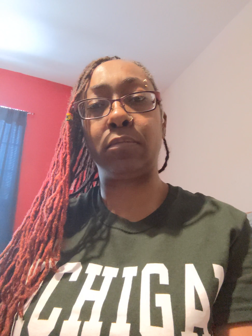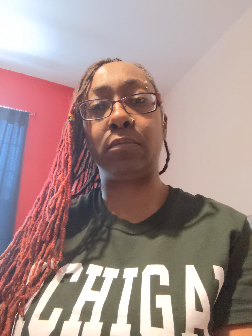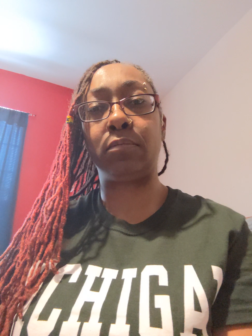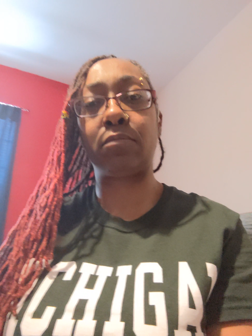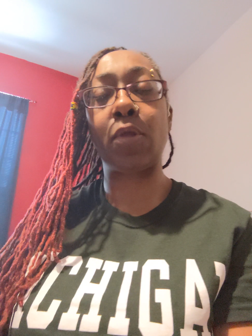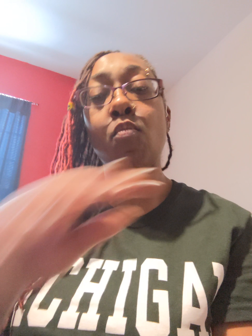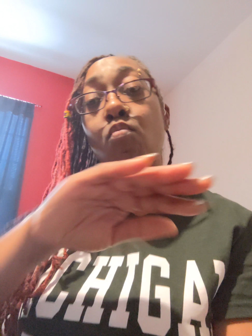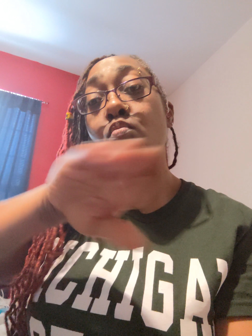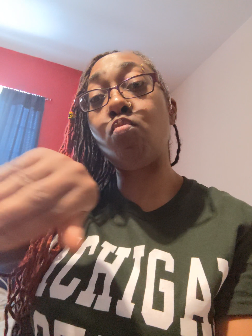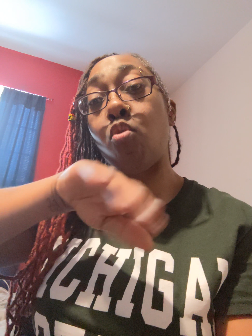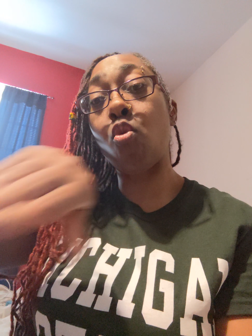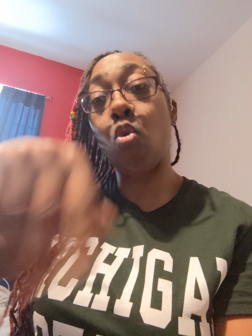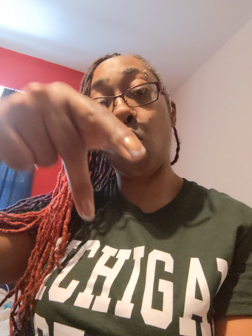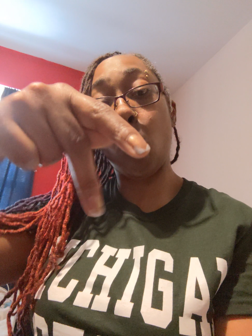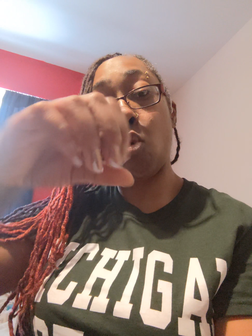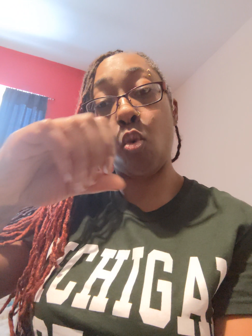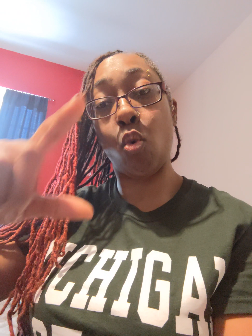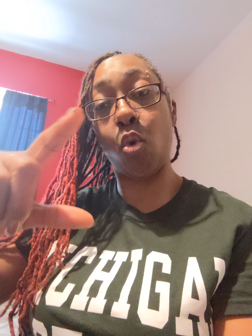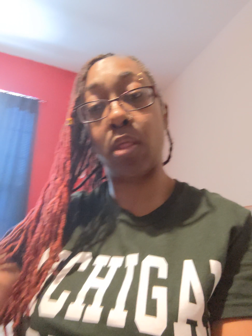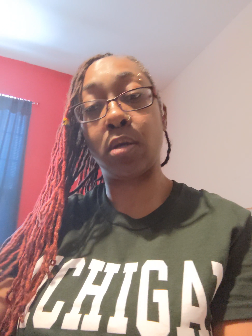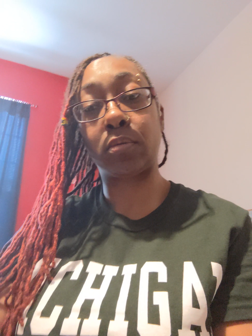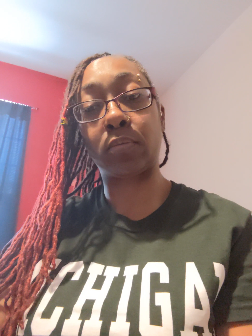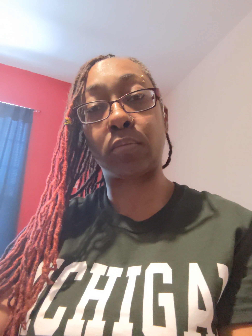pool